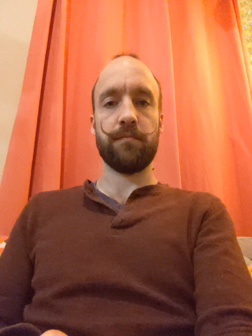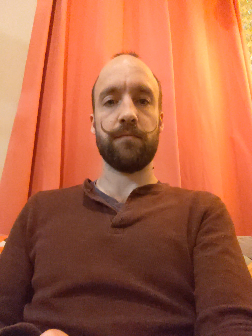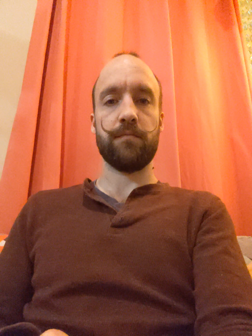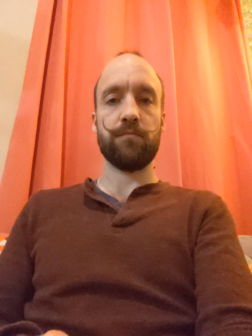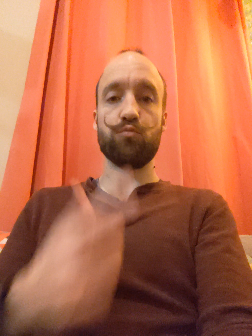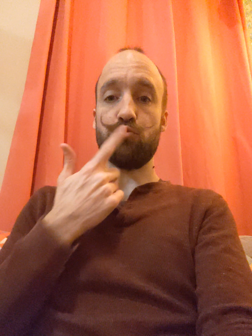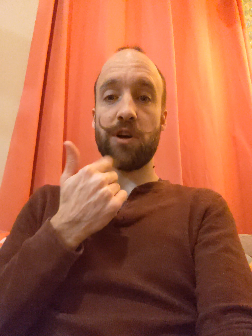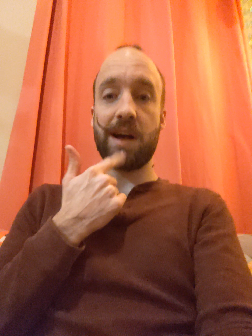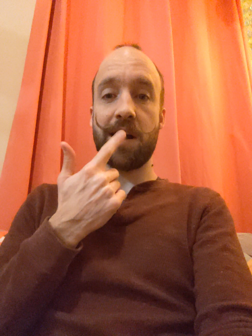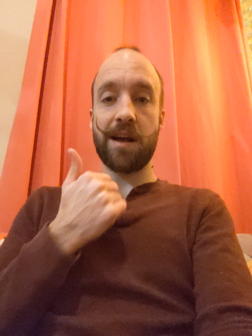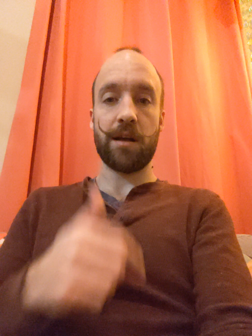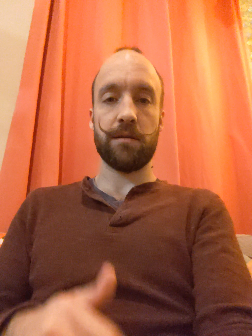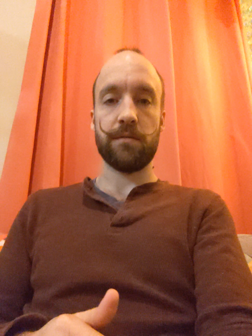red